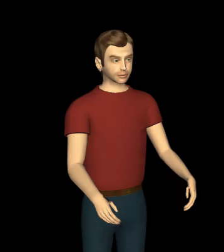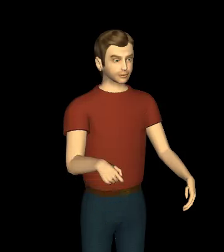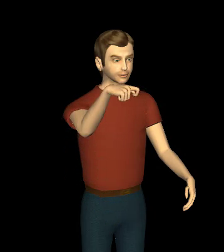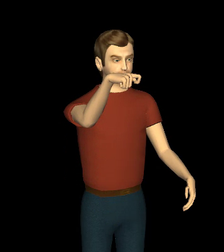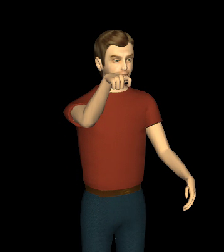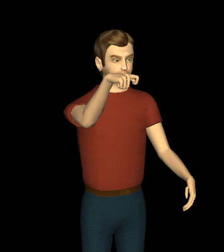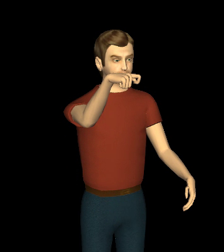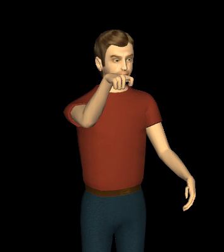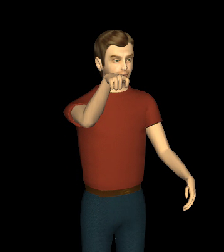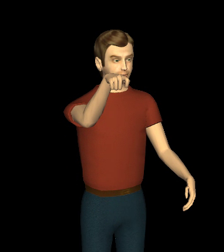رئيس